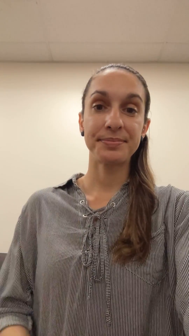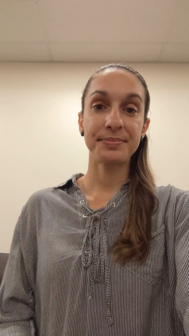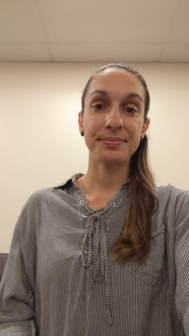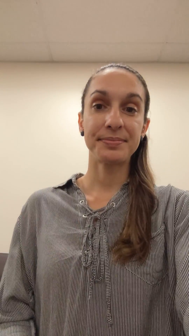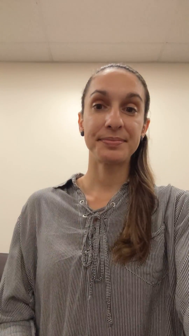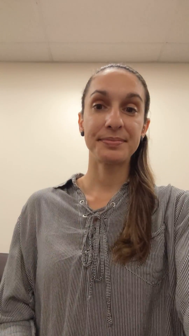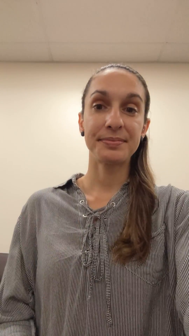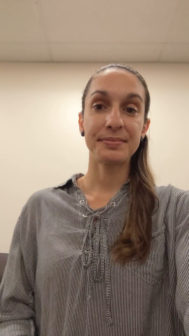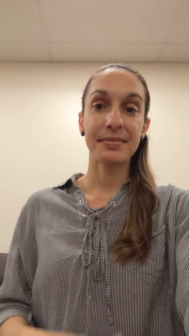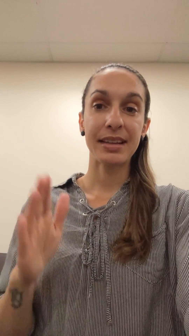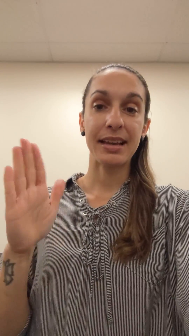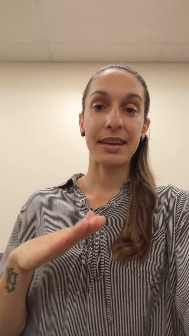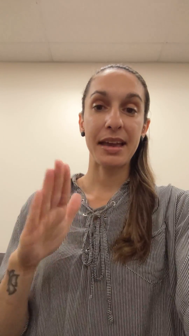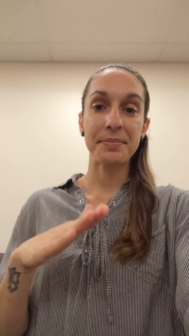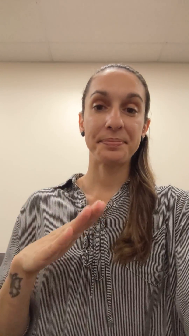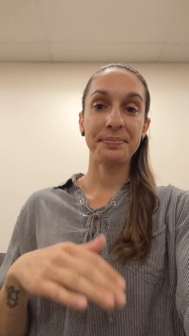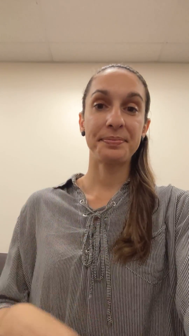clap